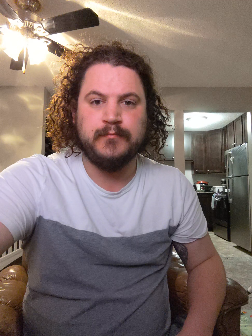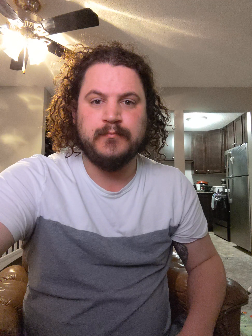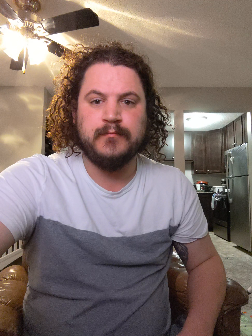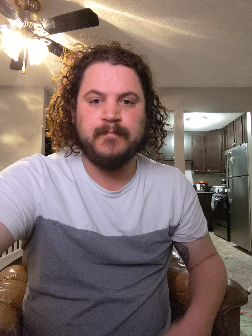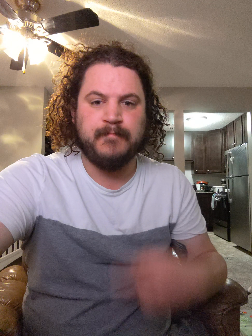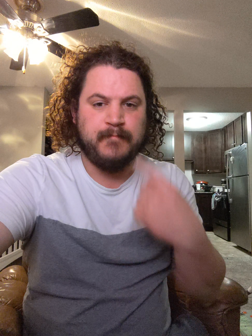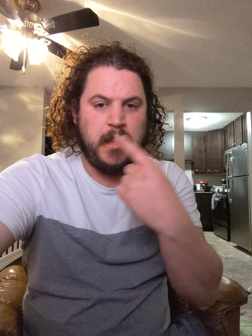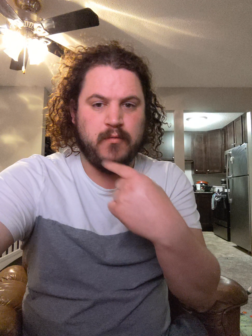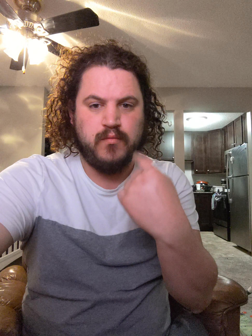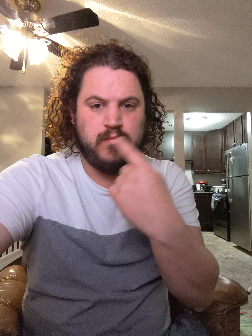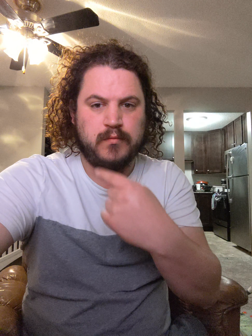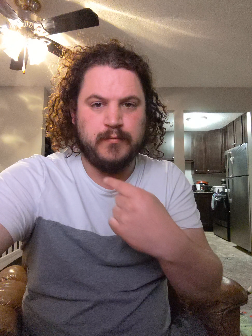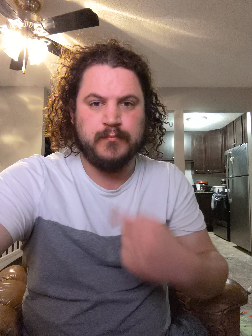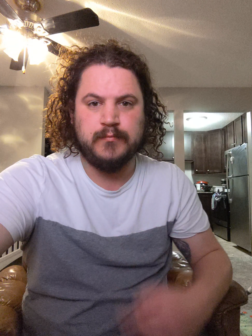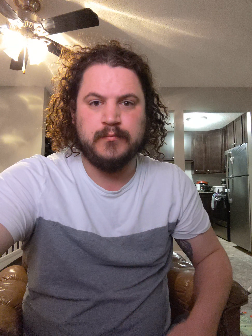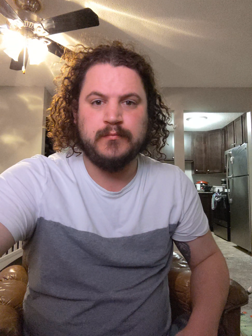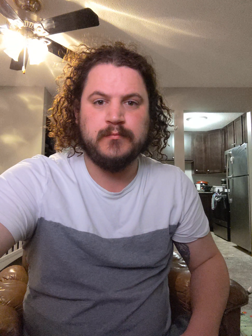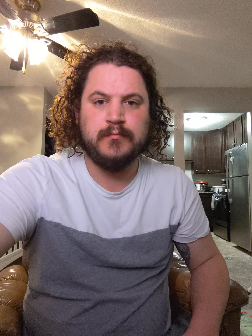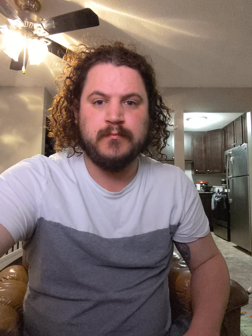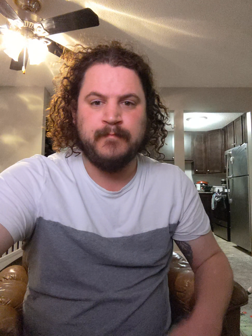mouth